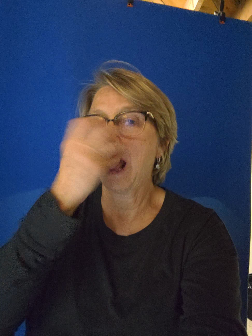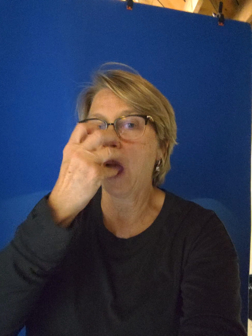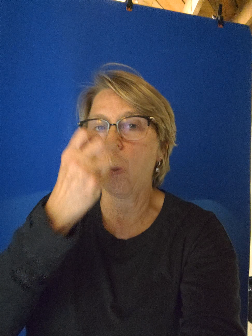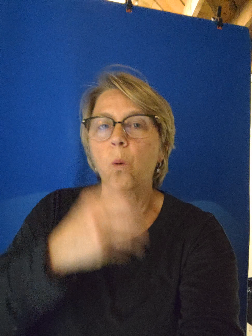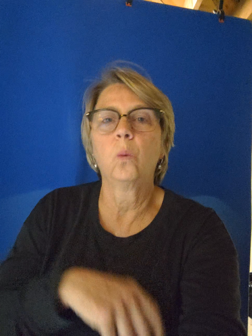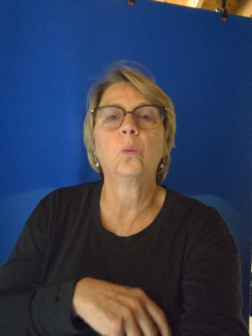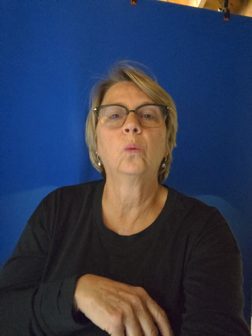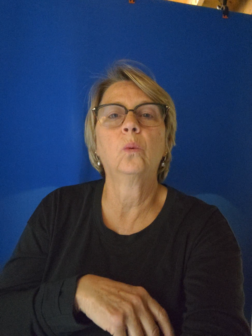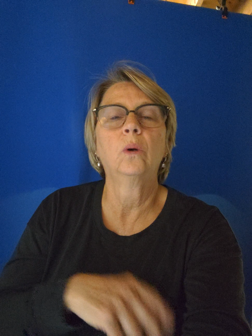clown